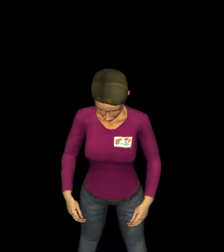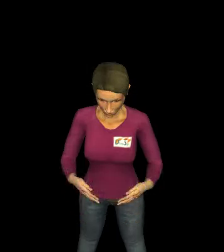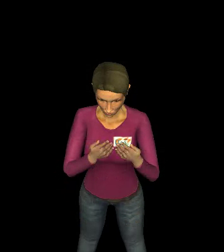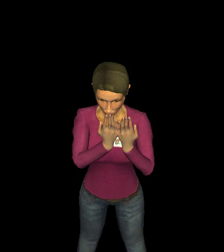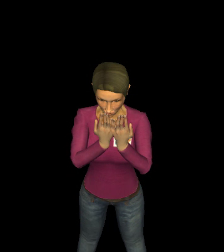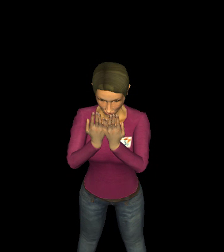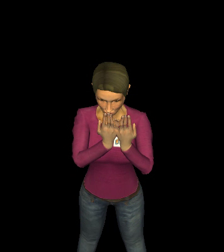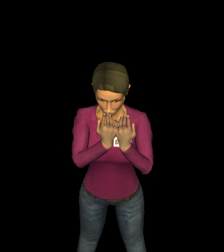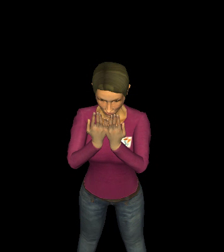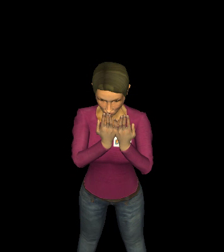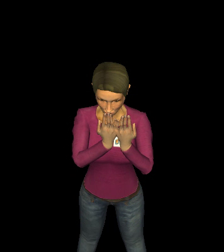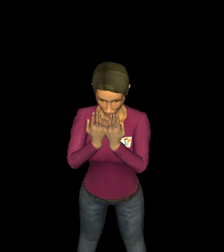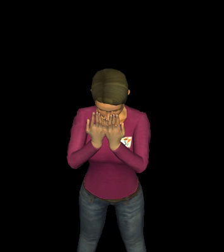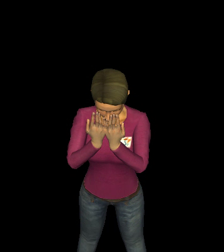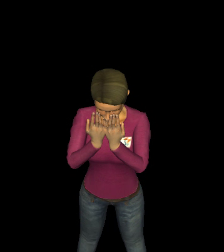يدرس